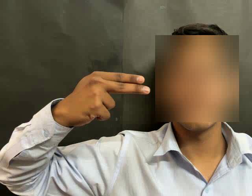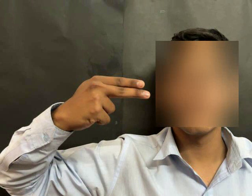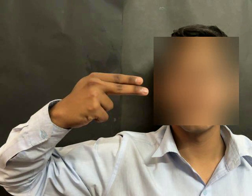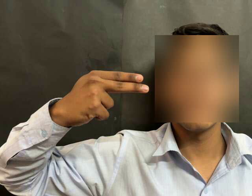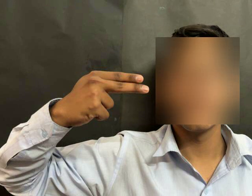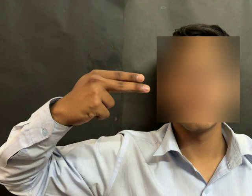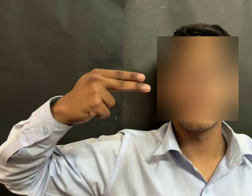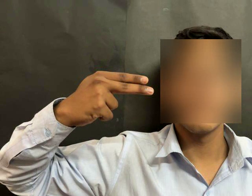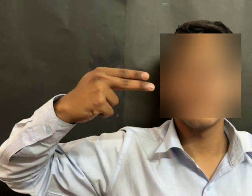H